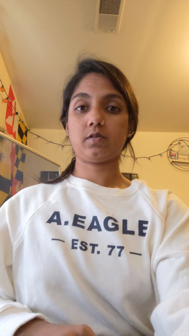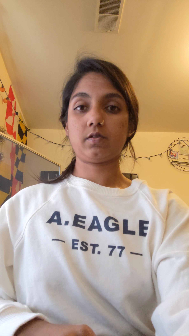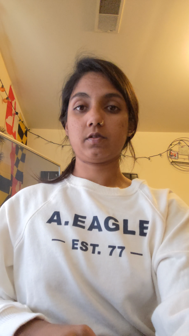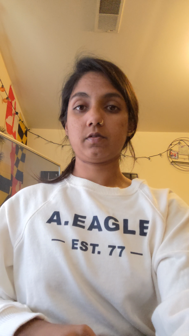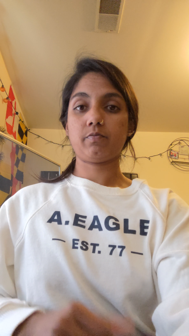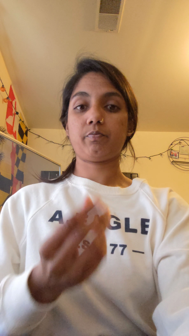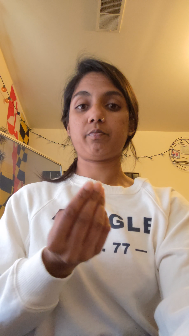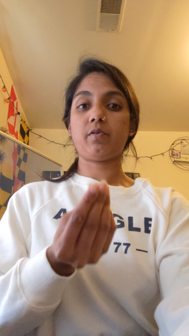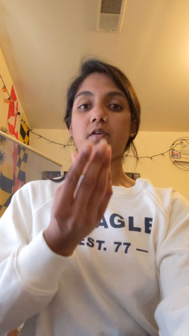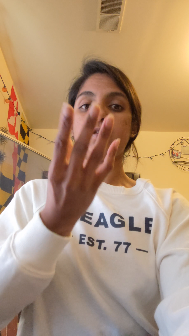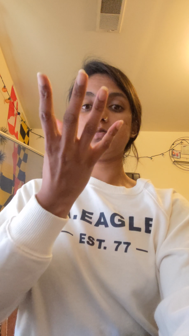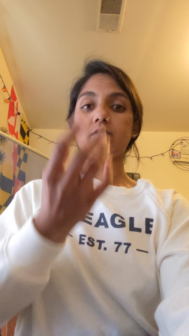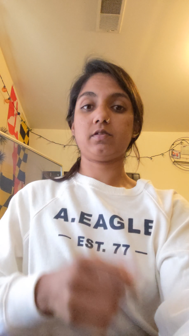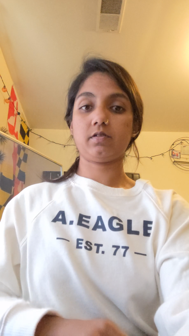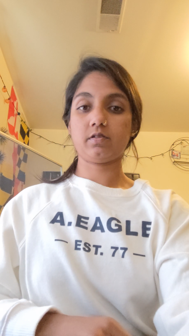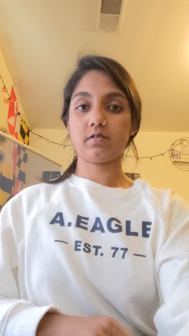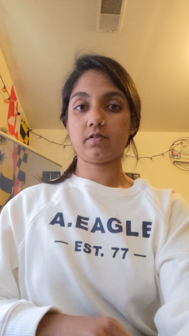plants